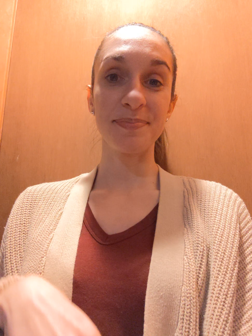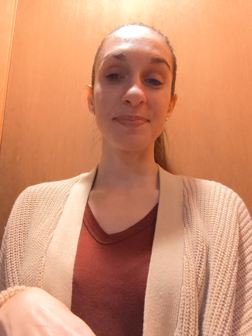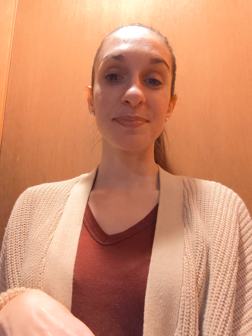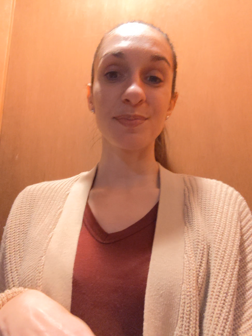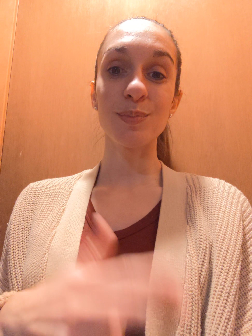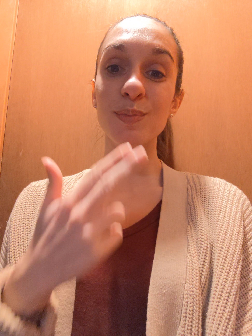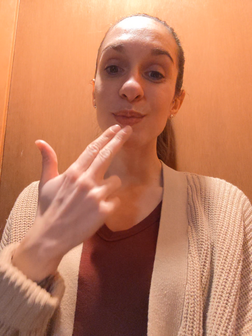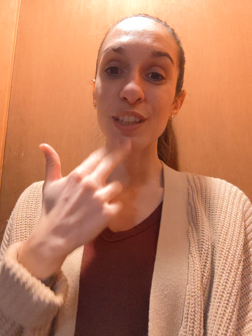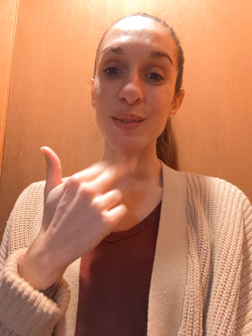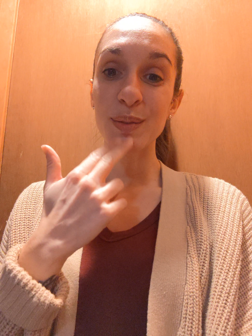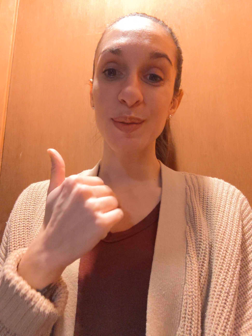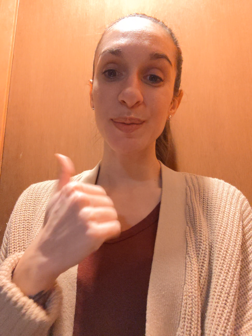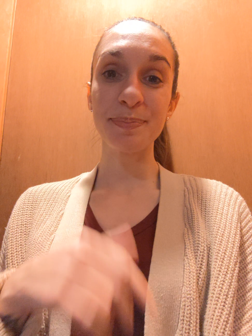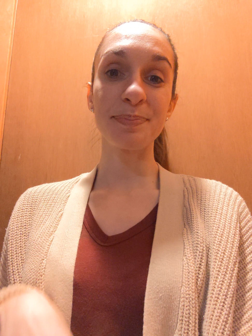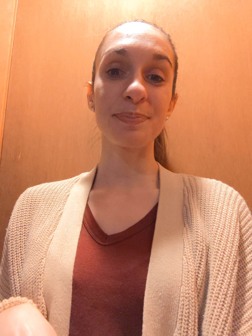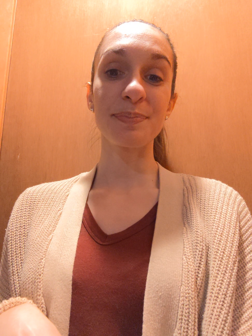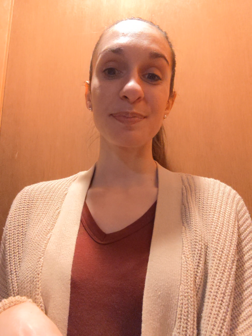cute